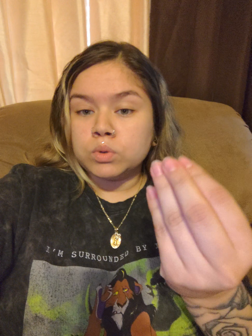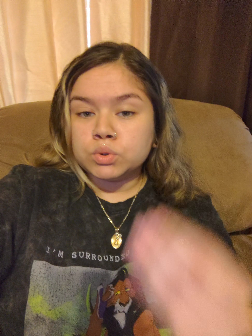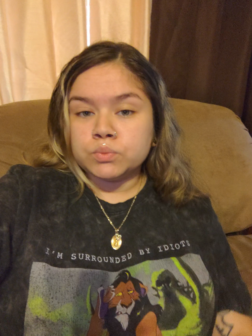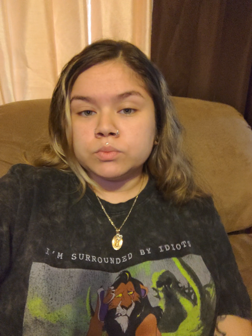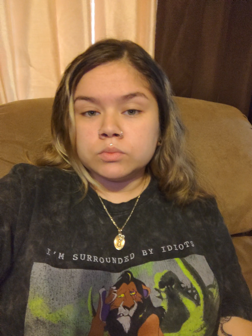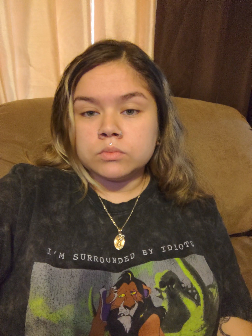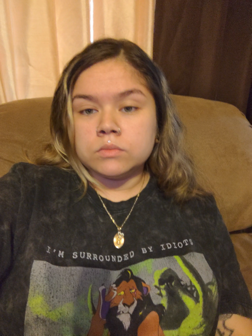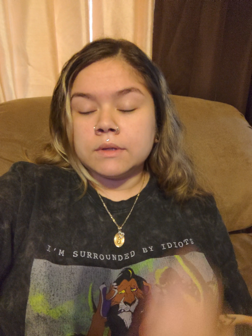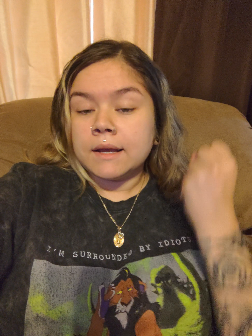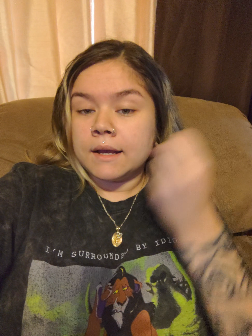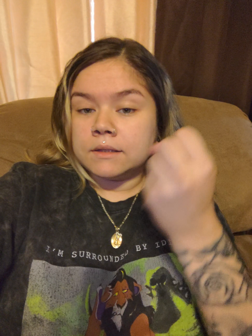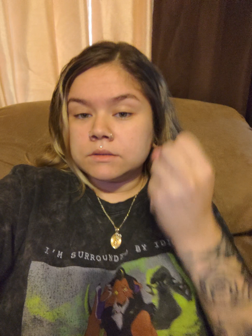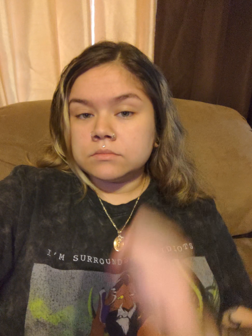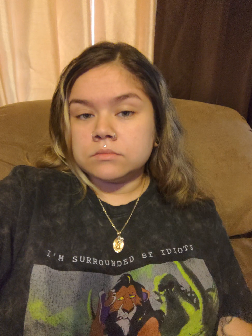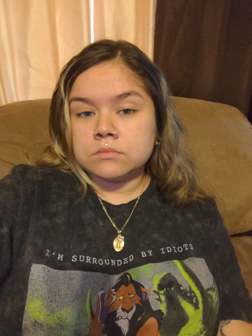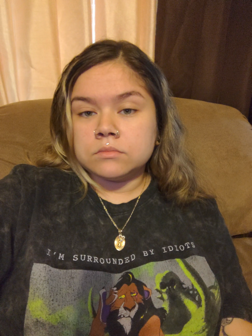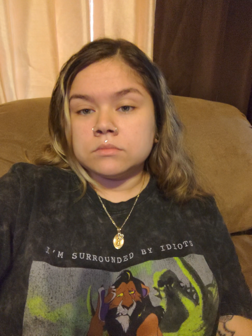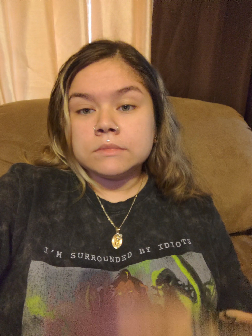hit